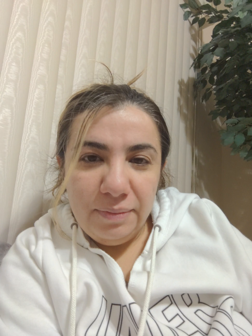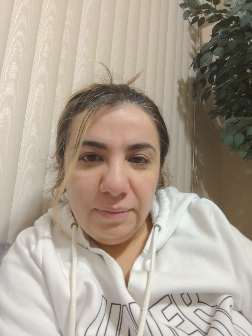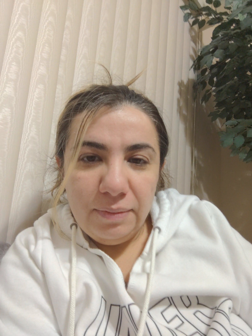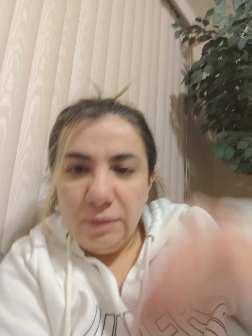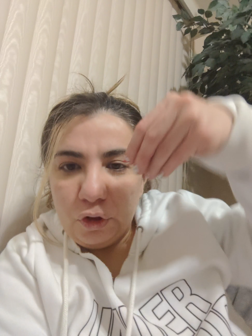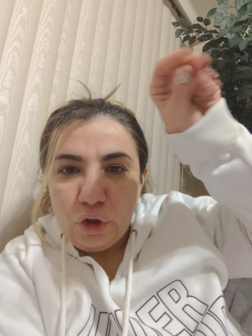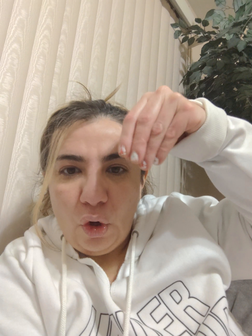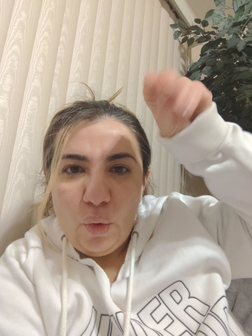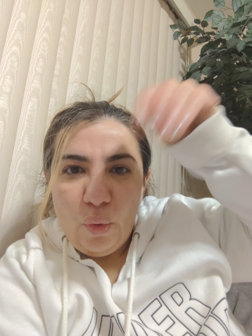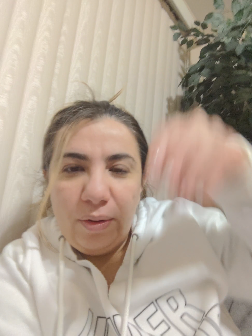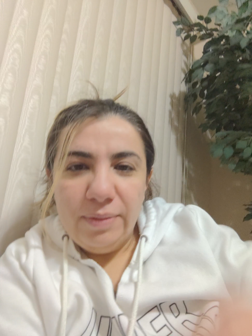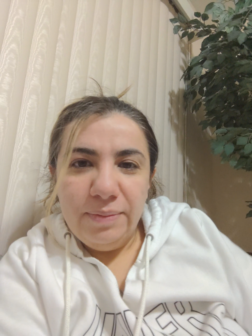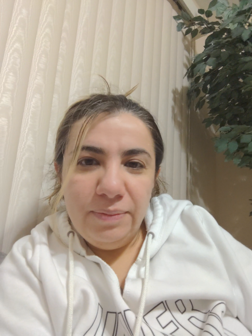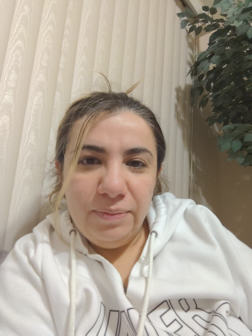store